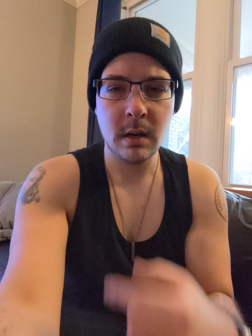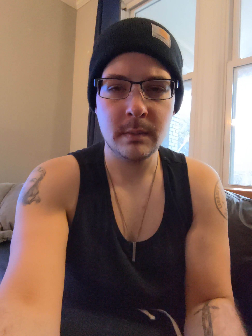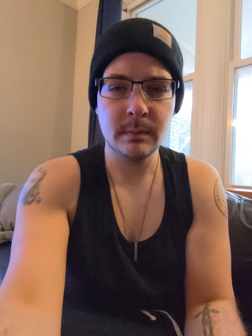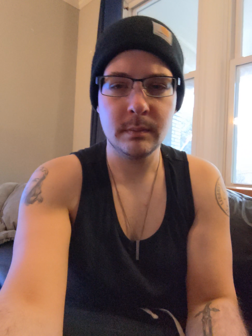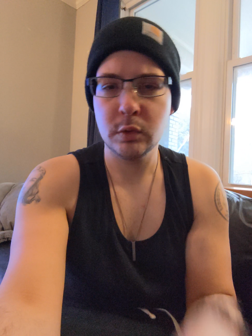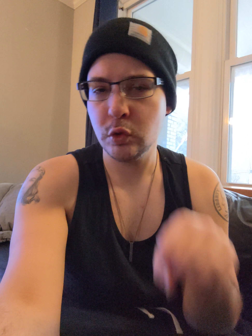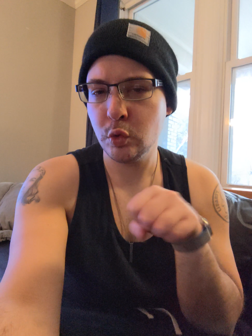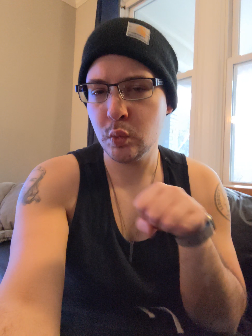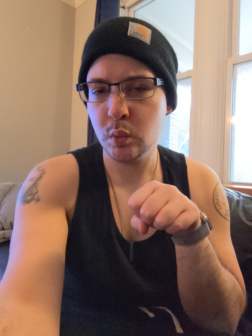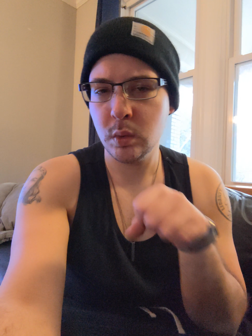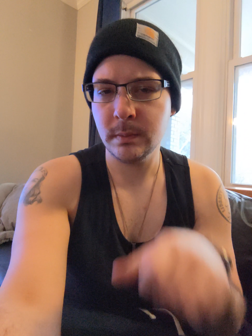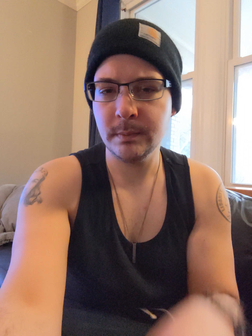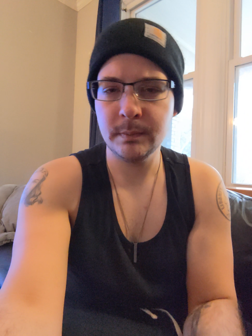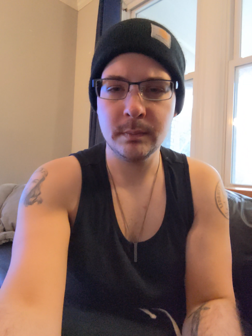shoe